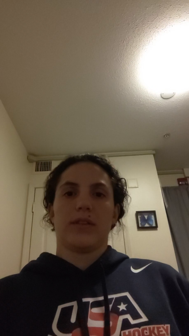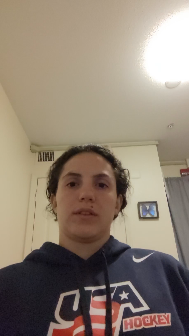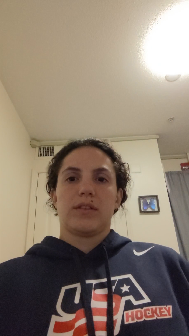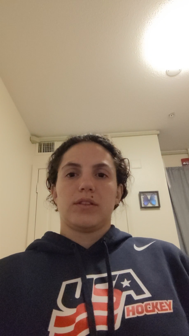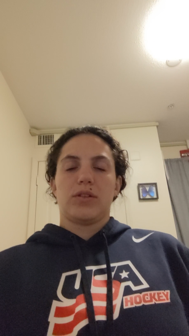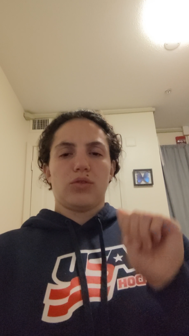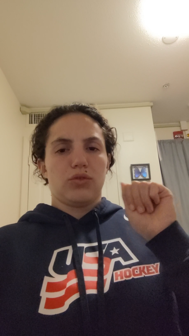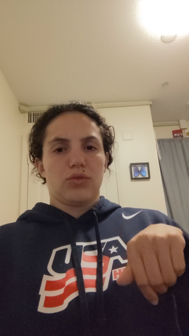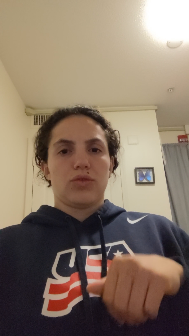could